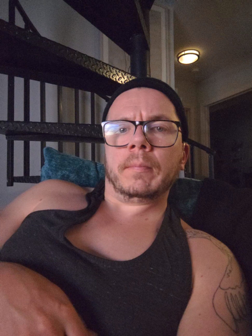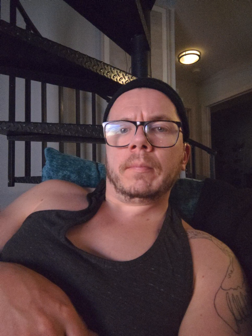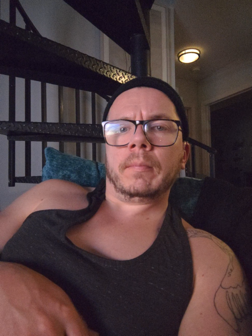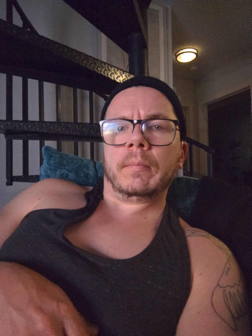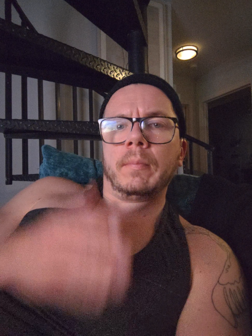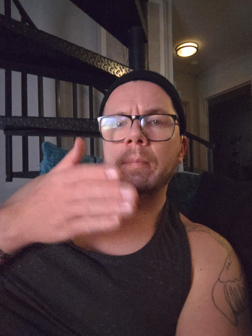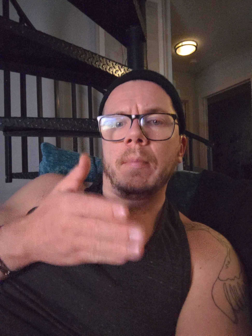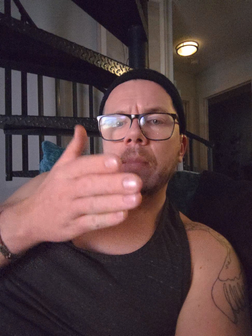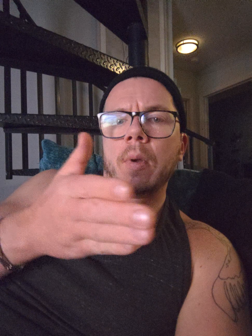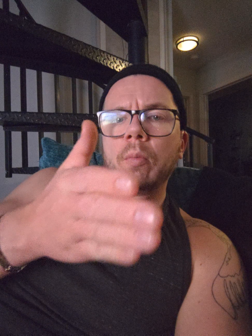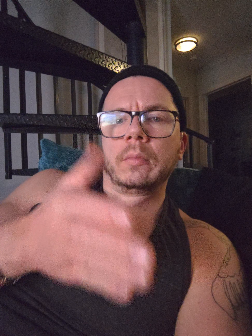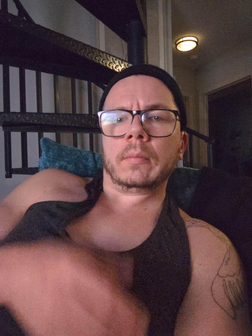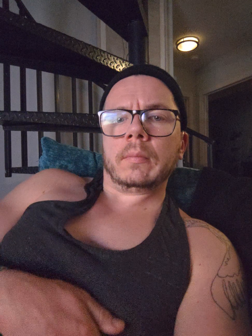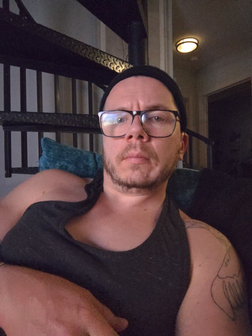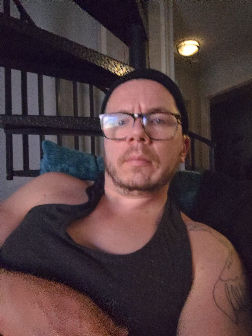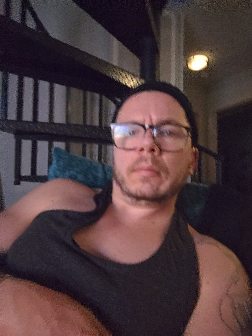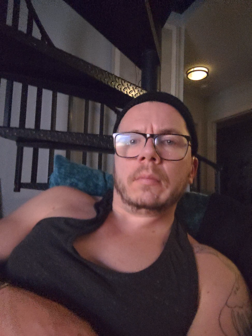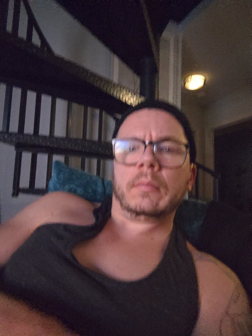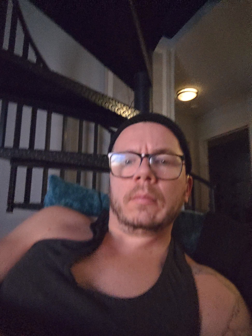boat